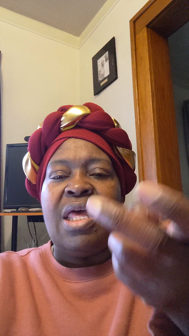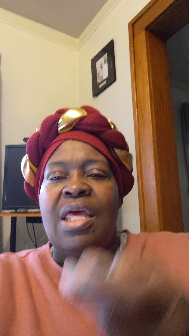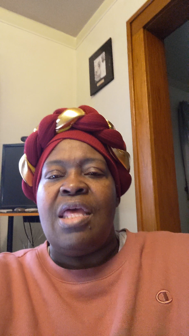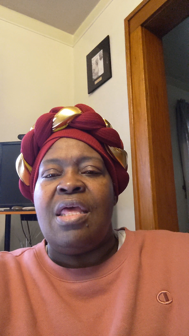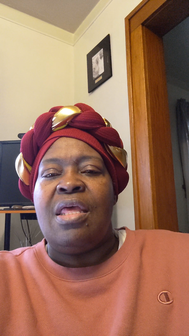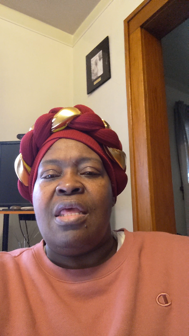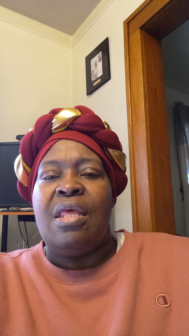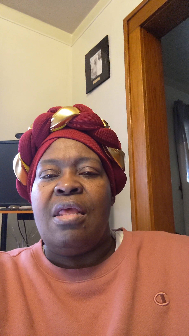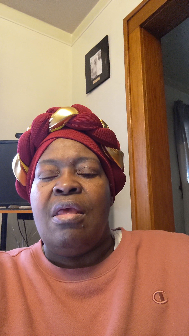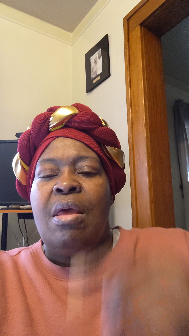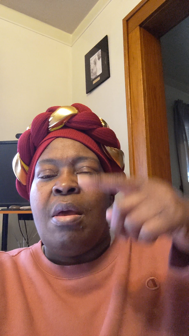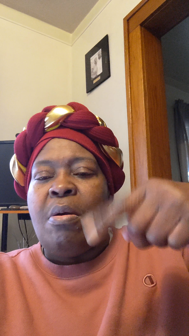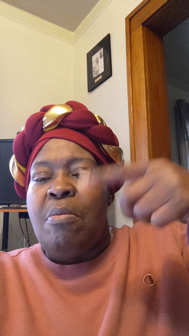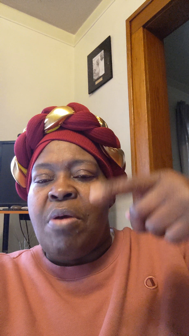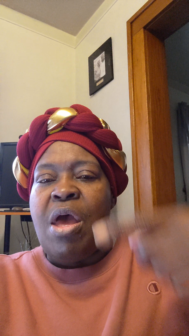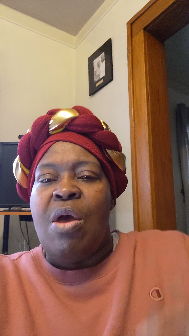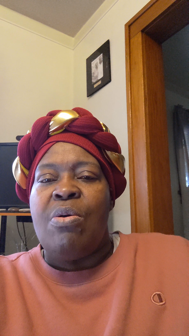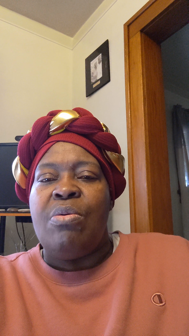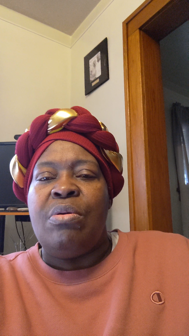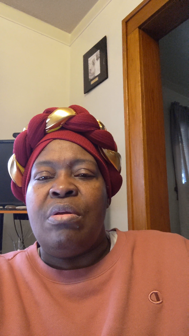about